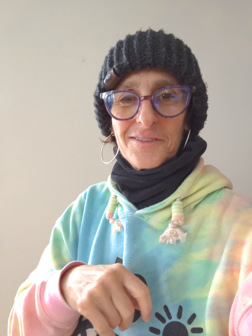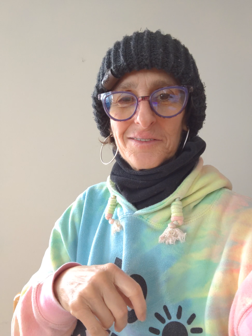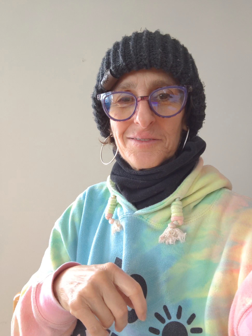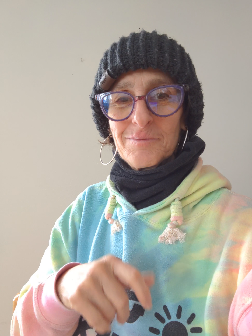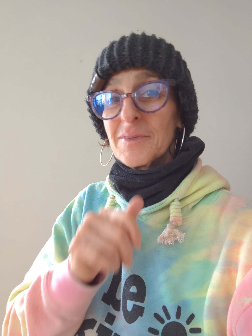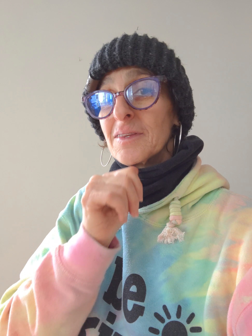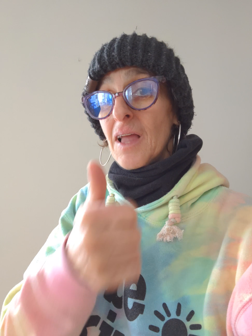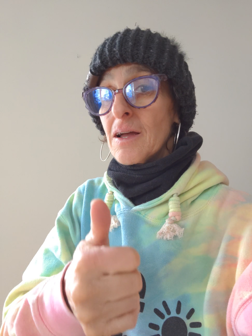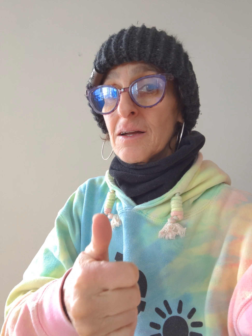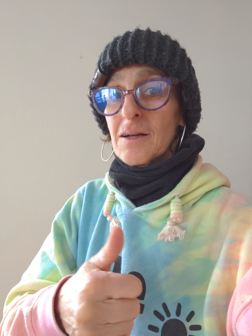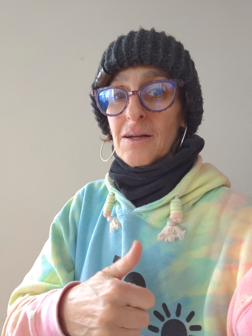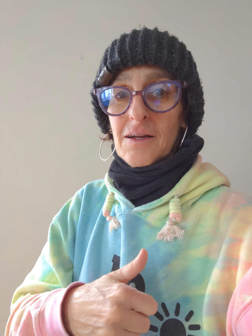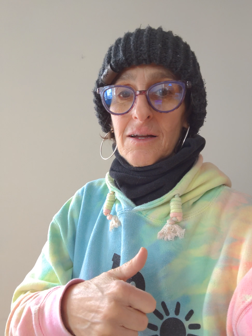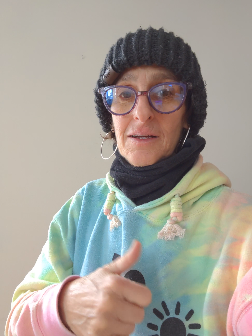not